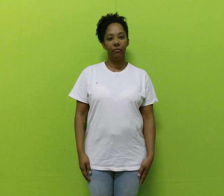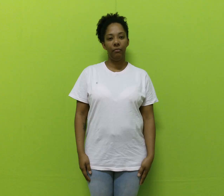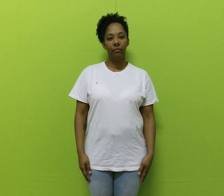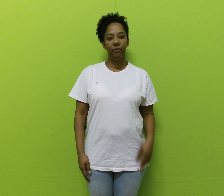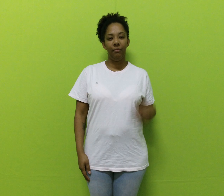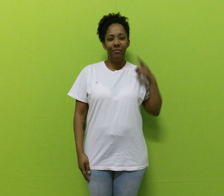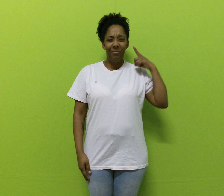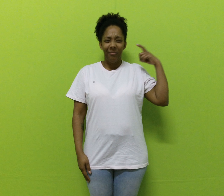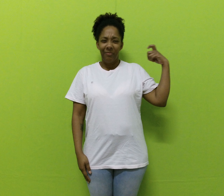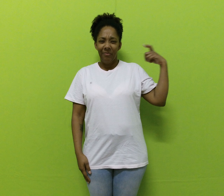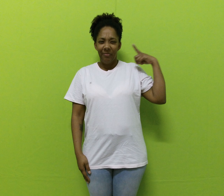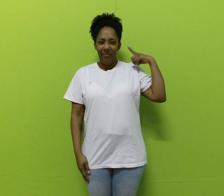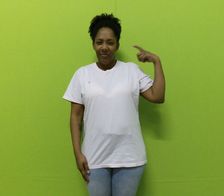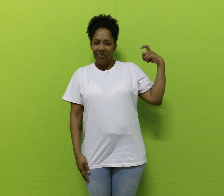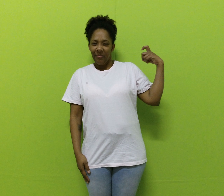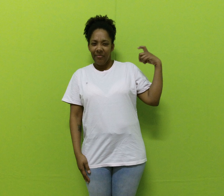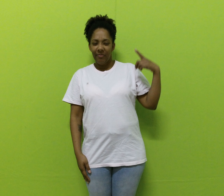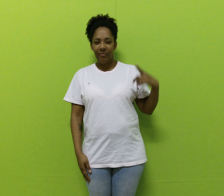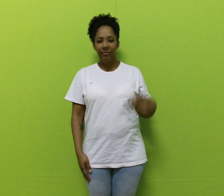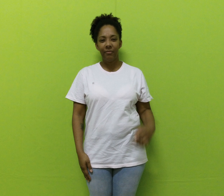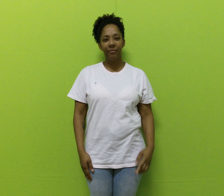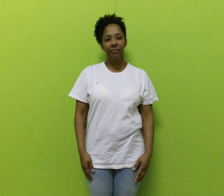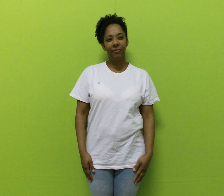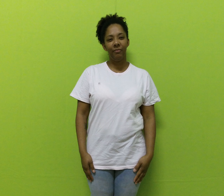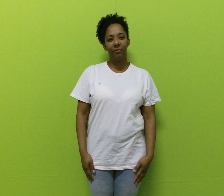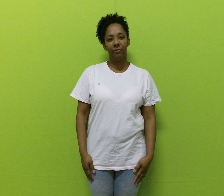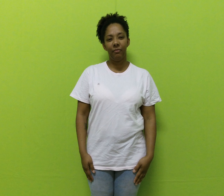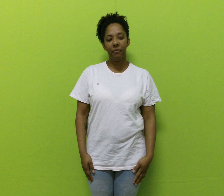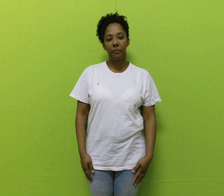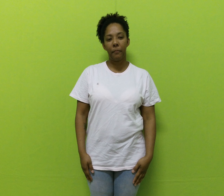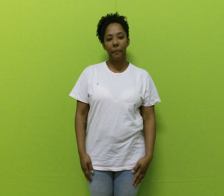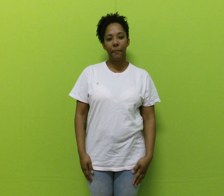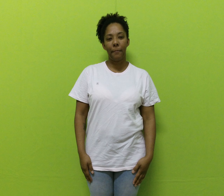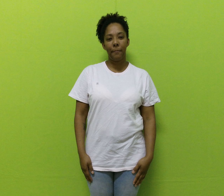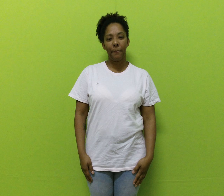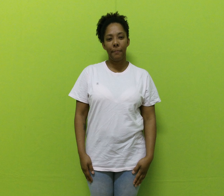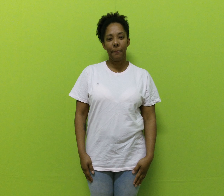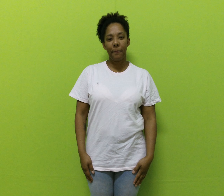barulho